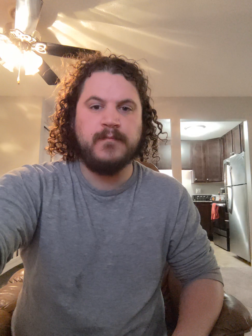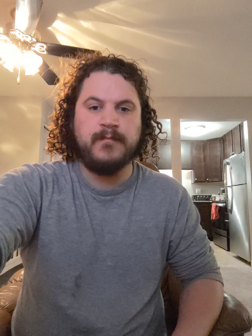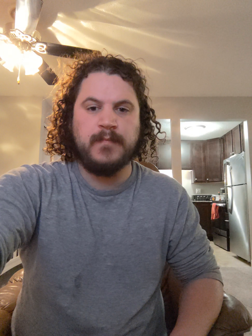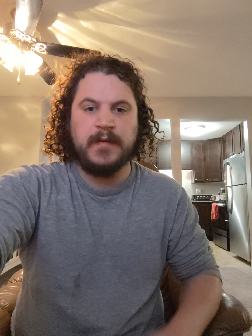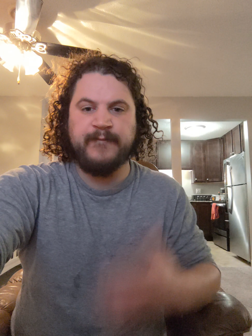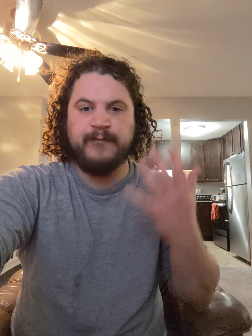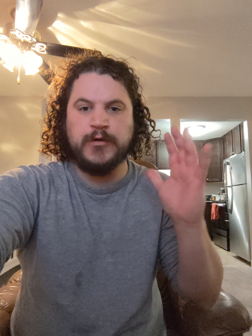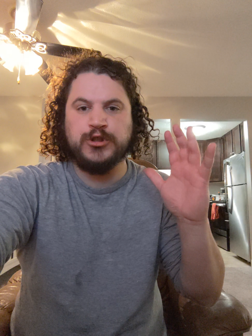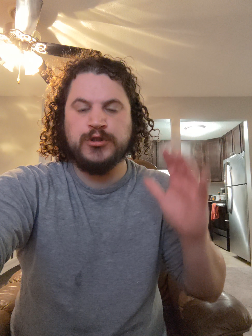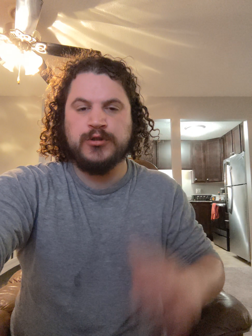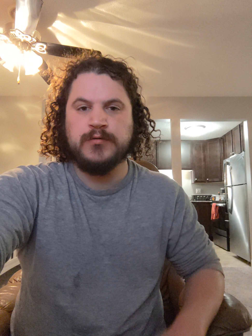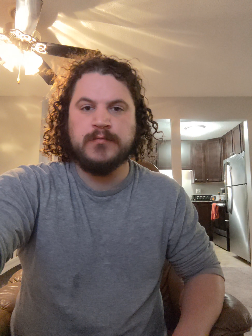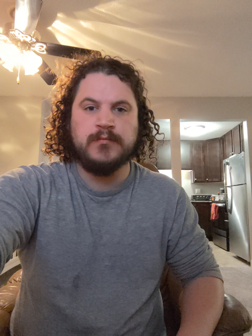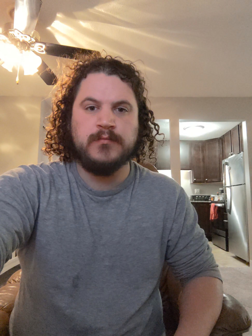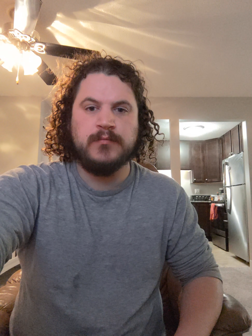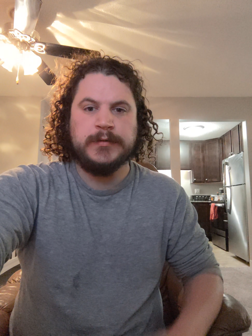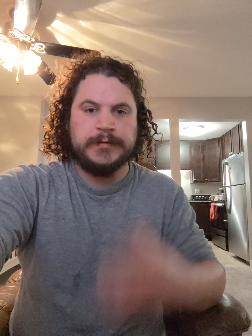finish